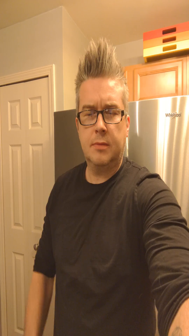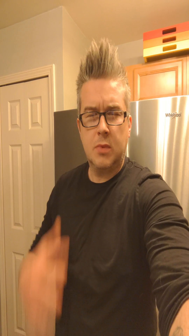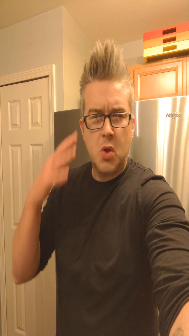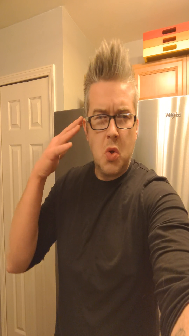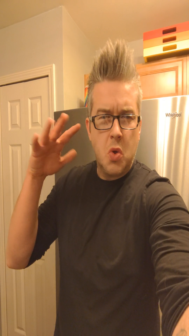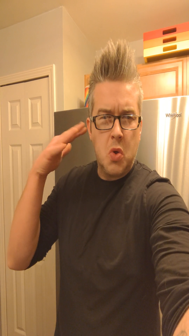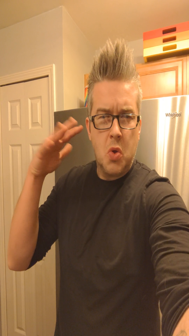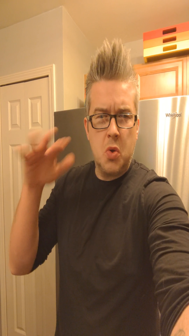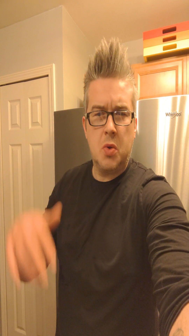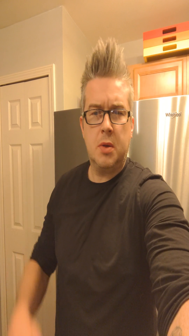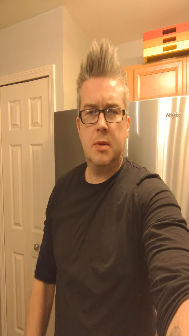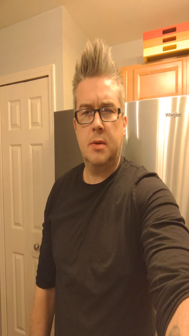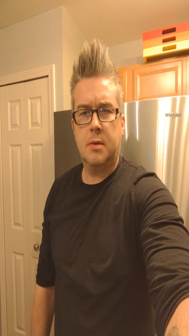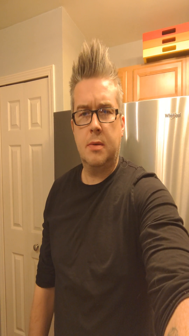noisy